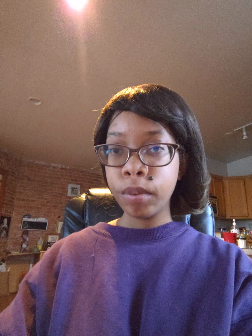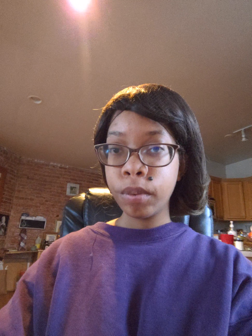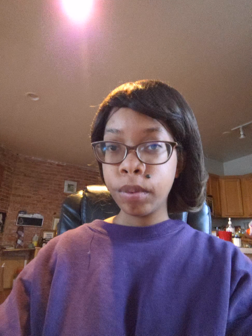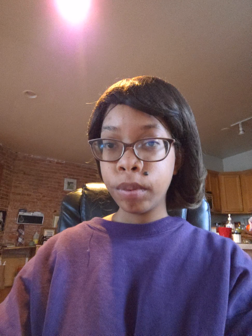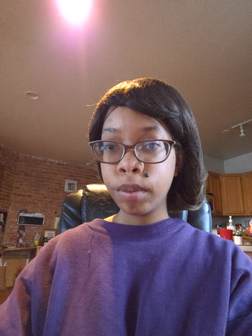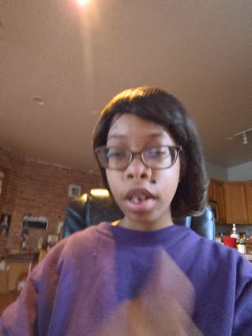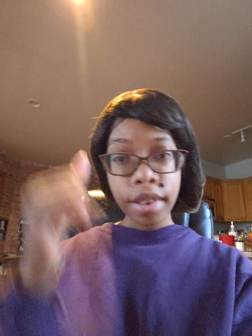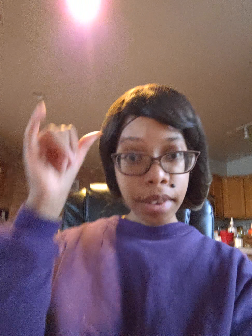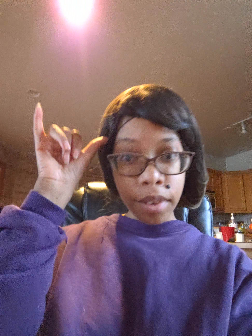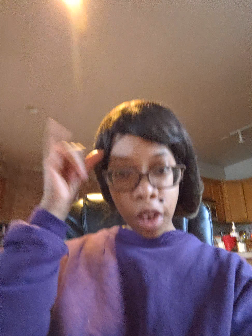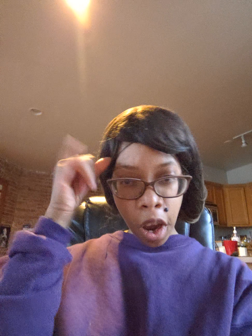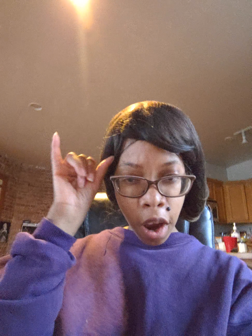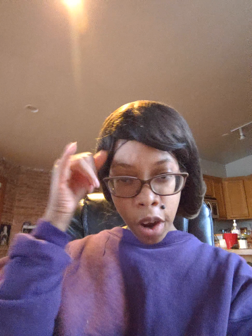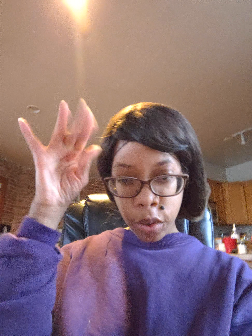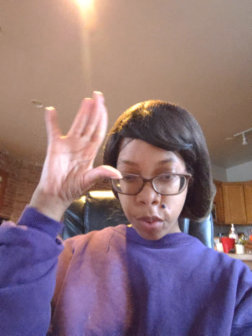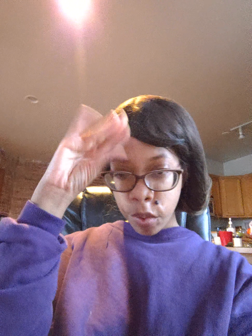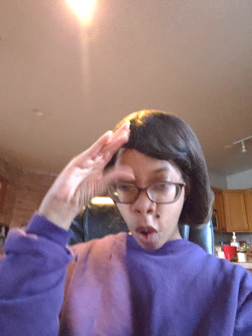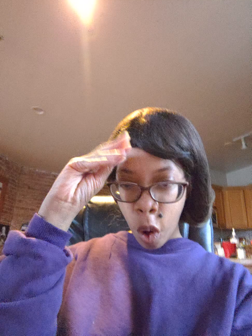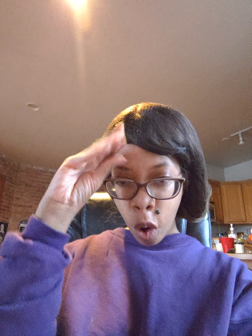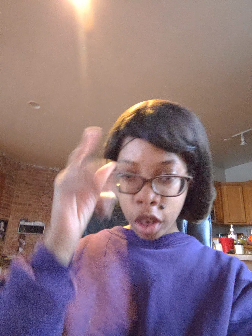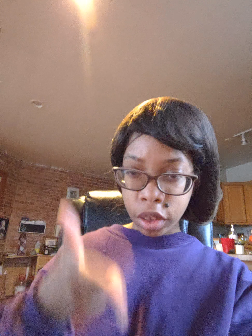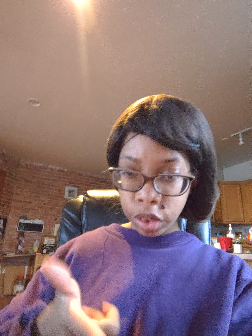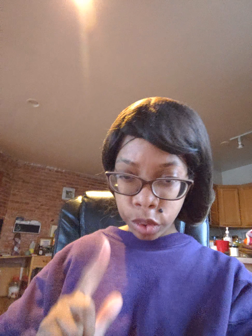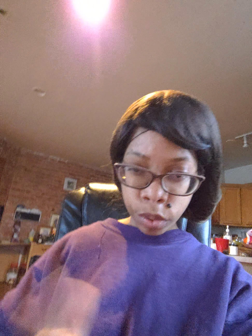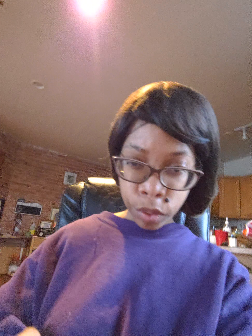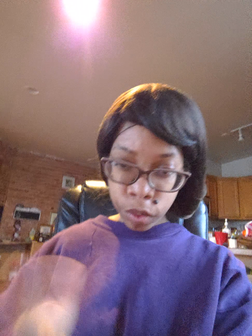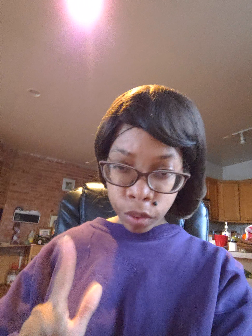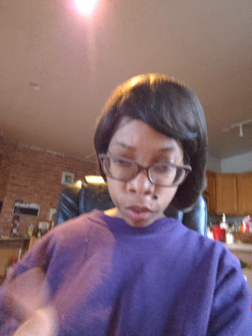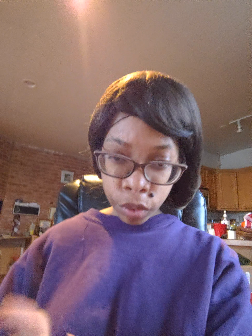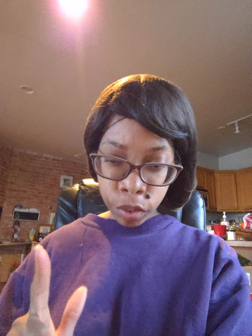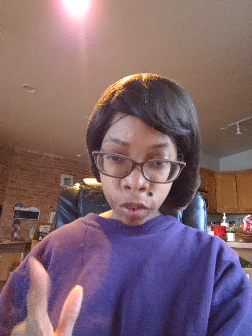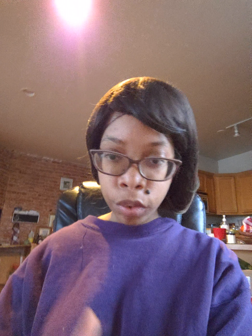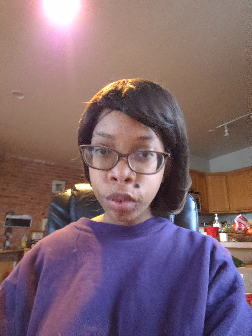cowboy